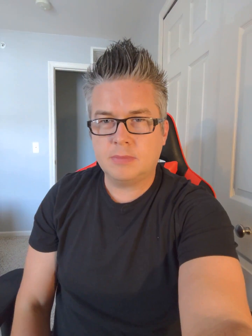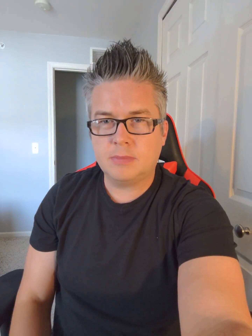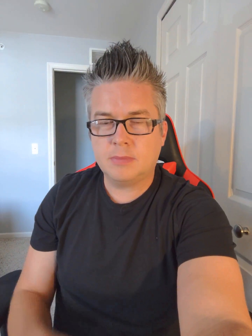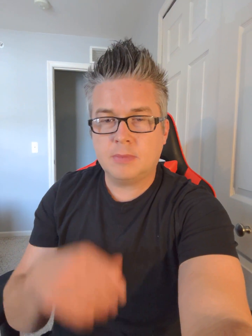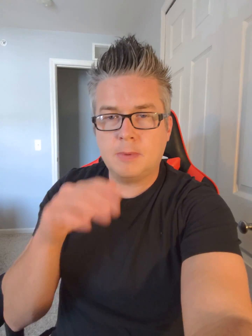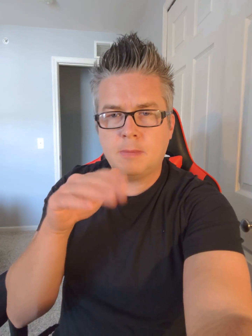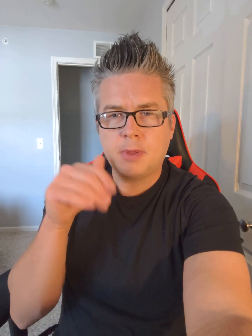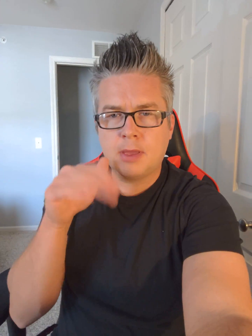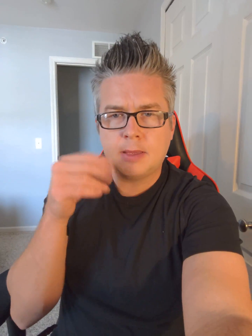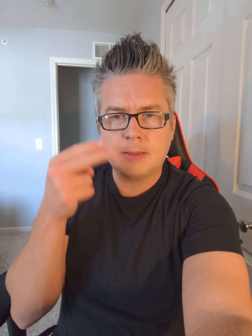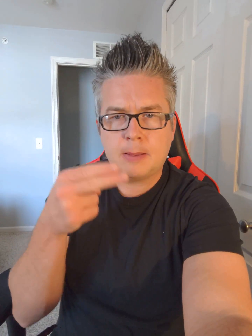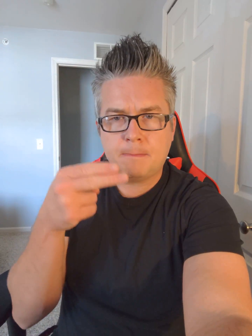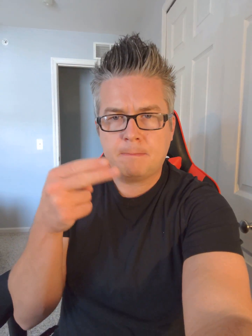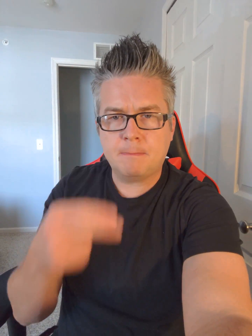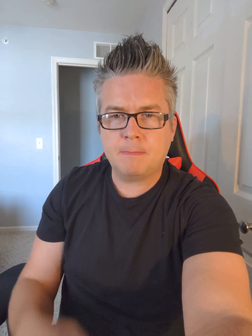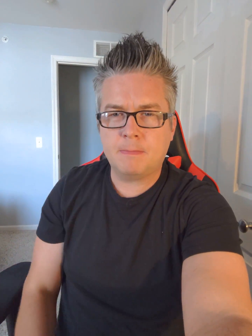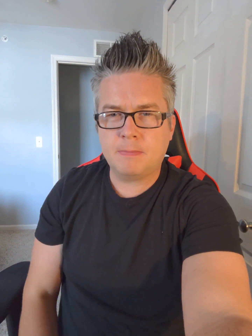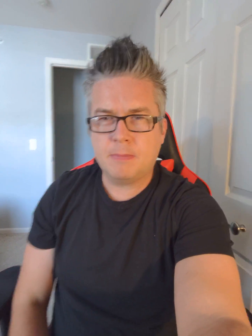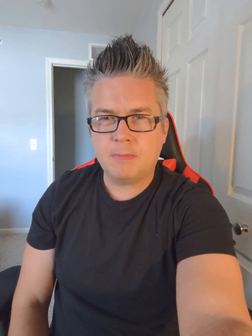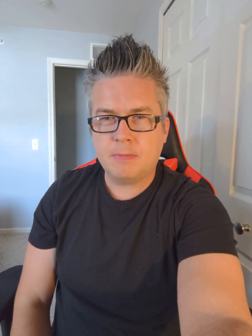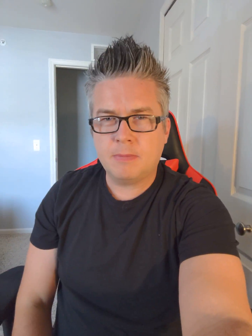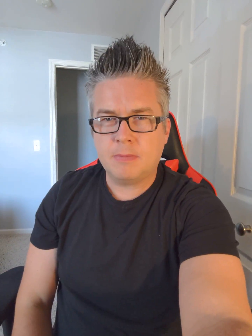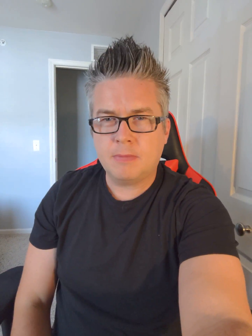pet's name